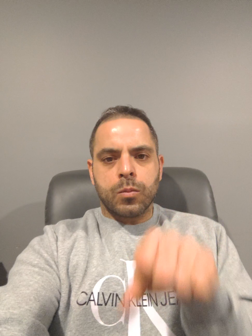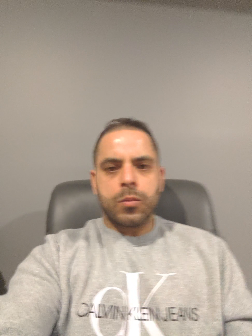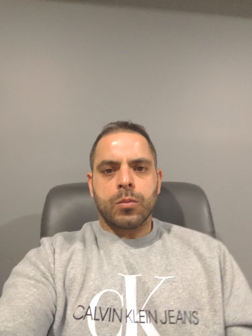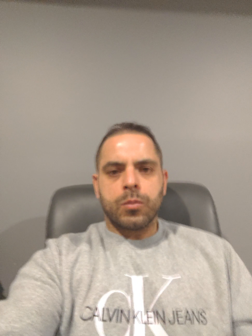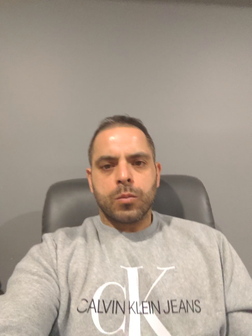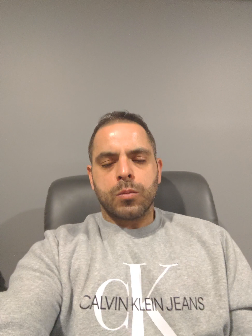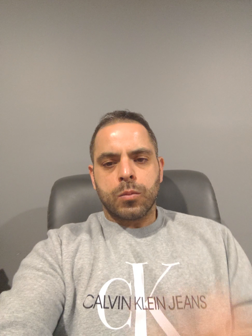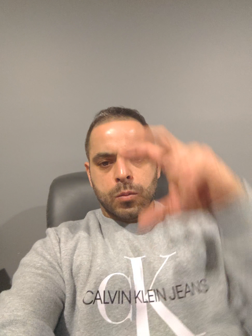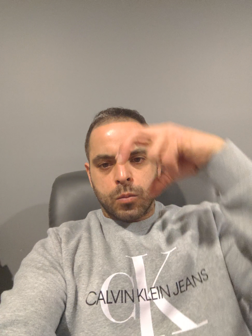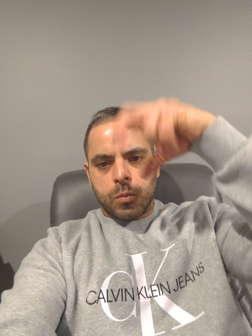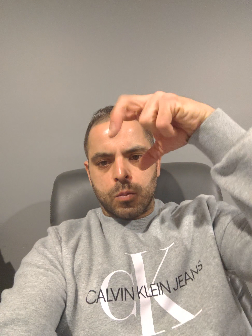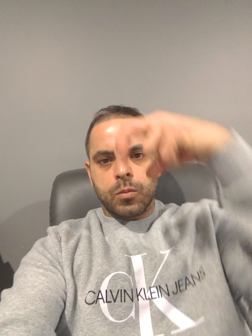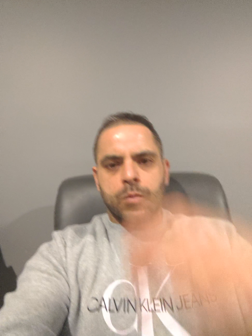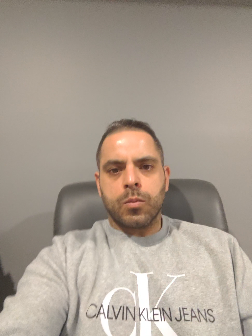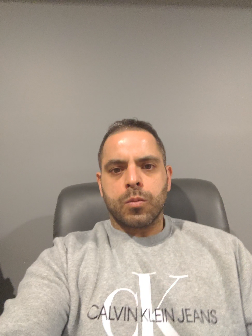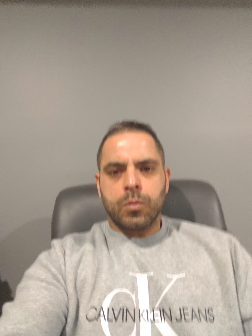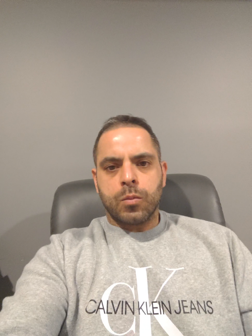helicopter